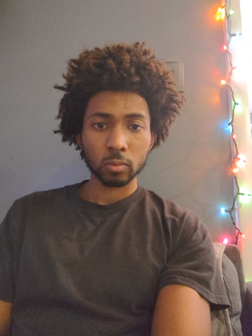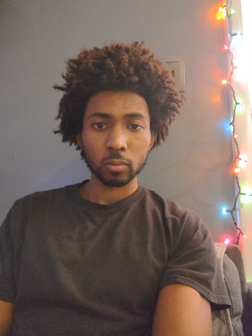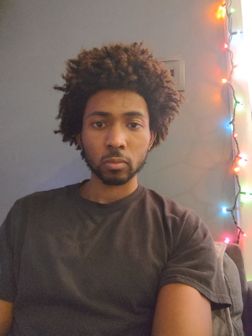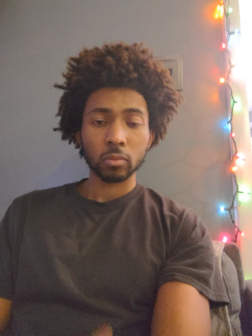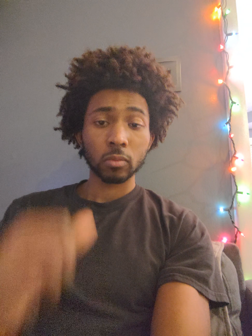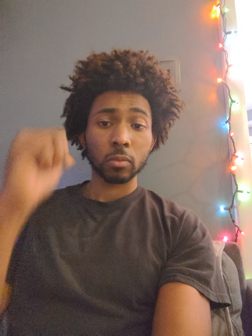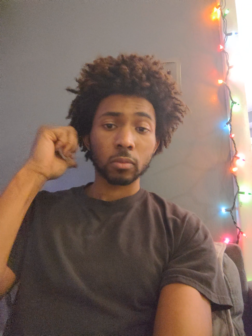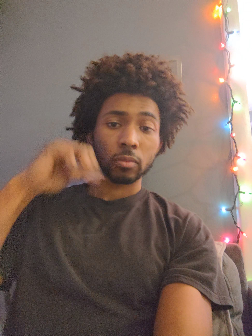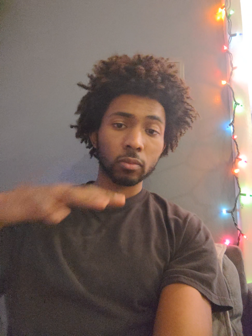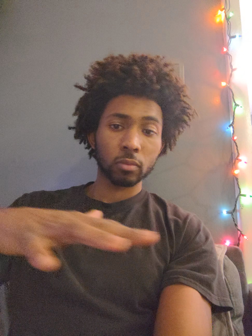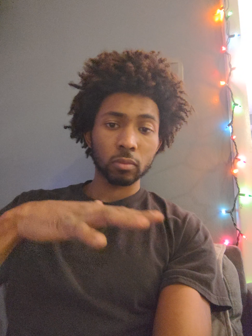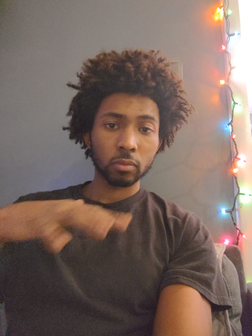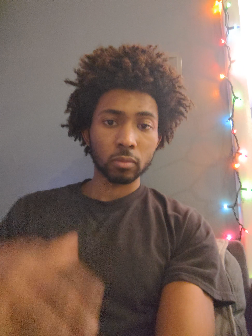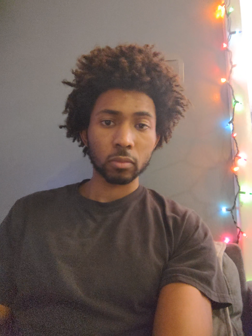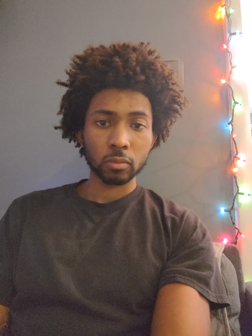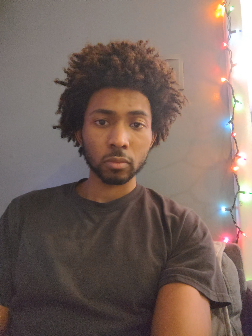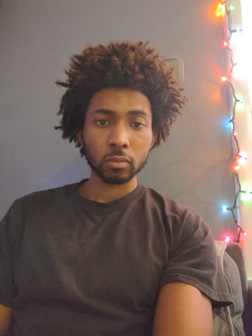backyard